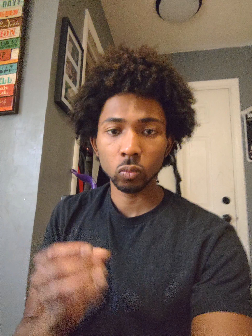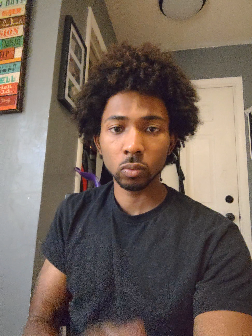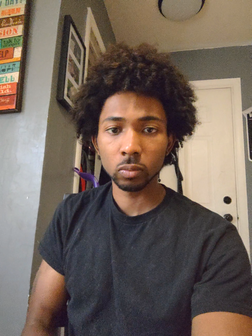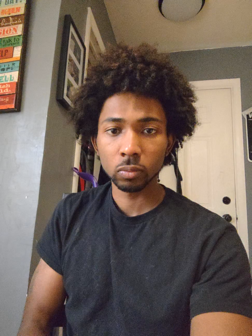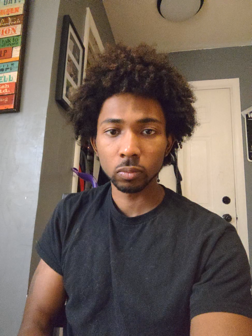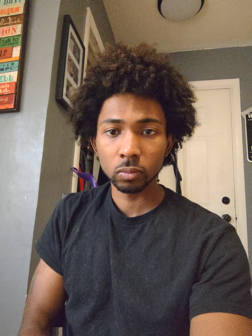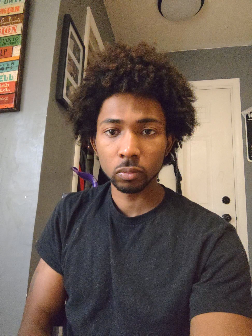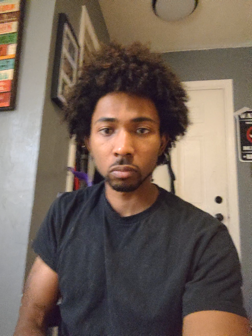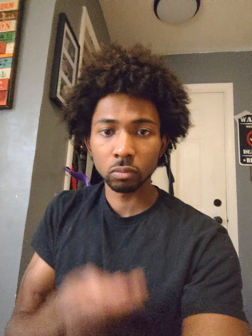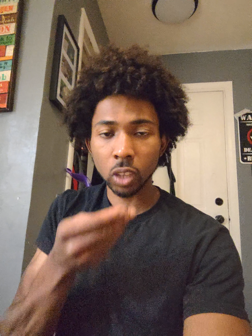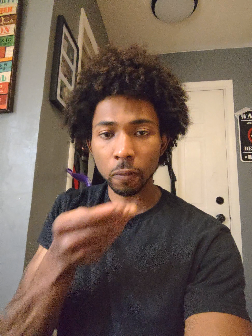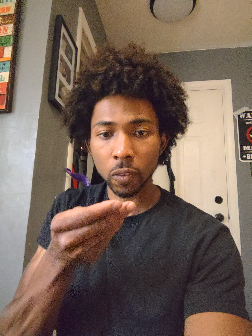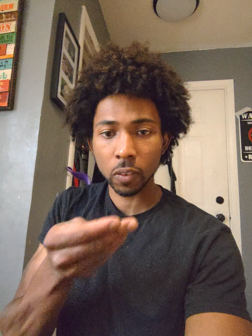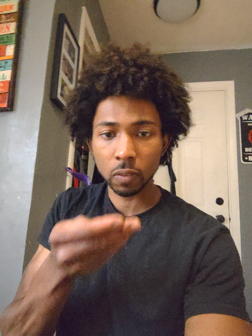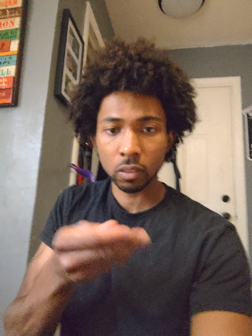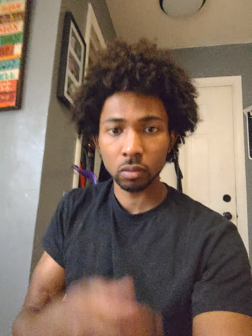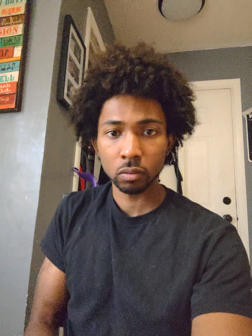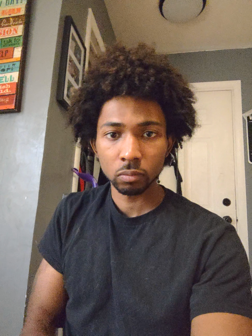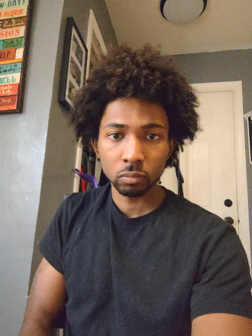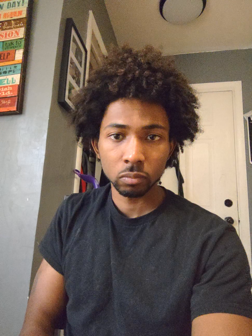feed